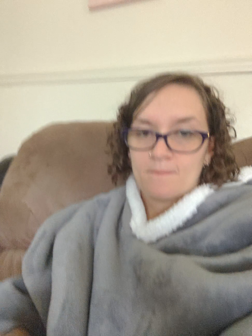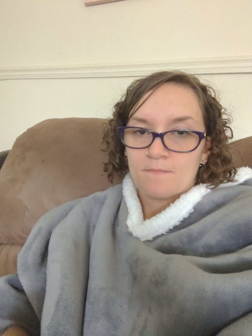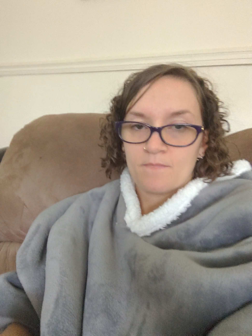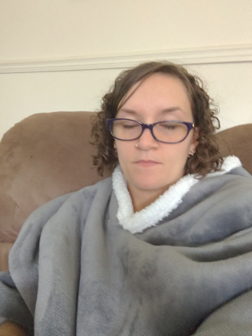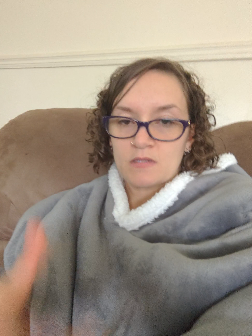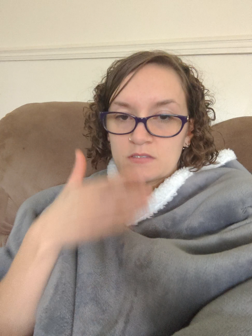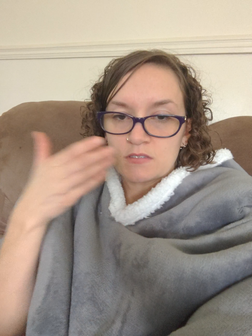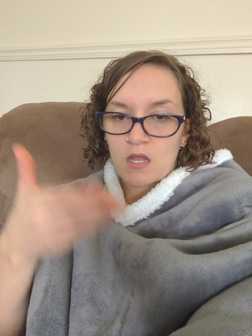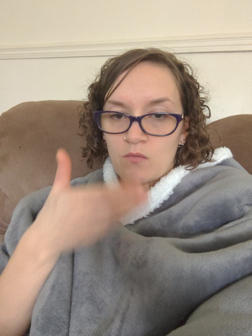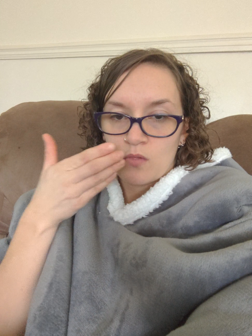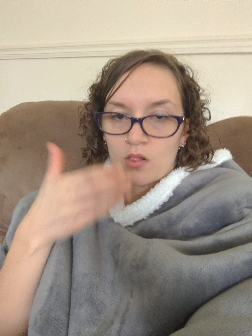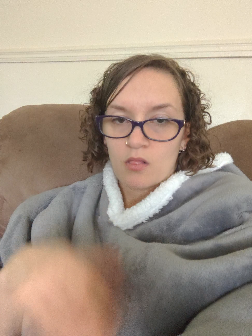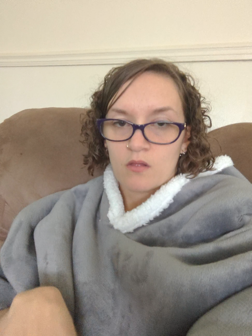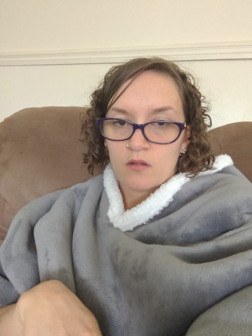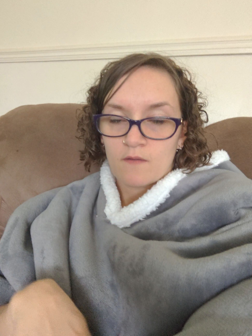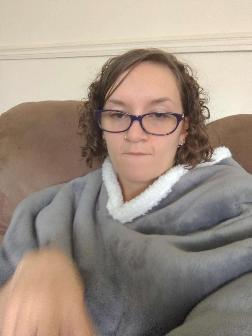cereal